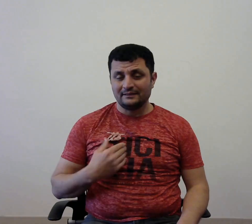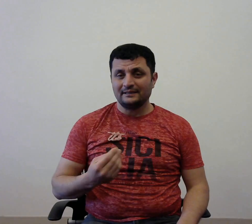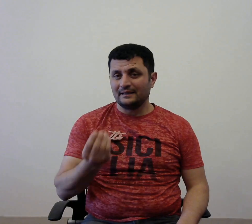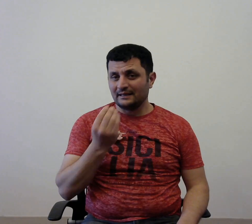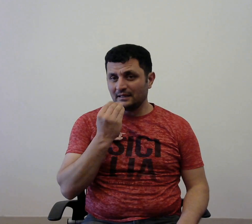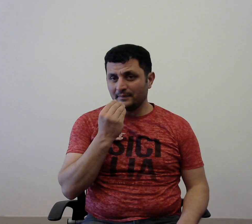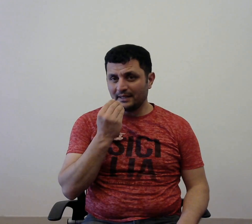yemək